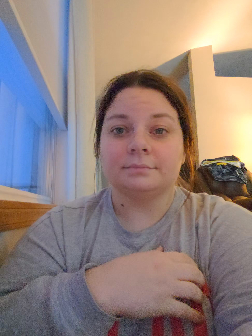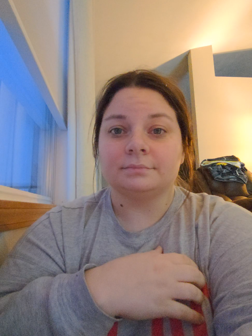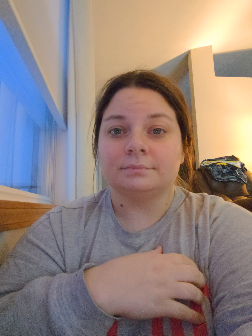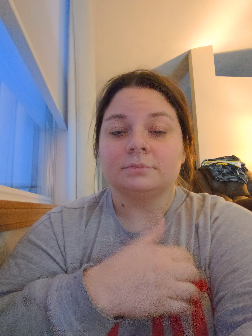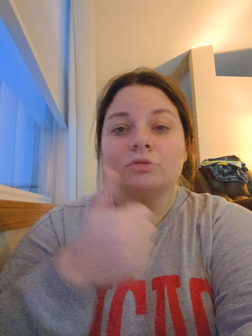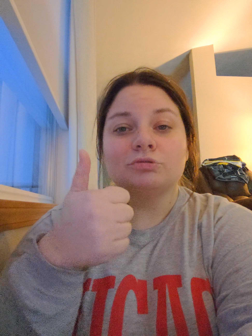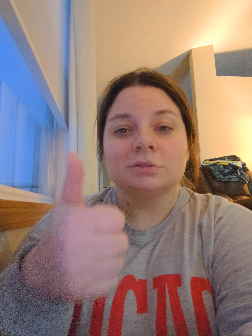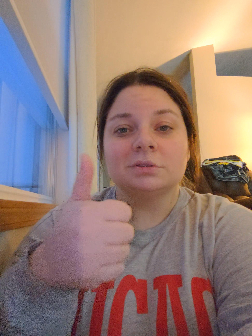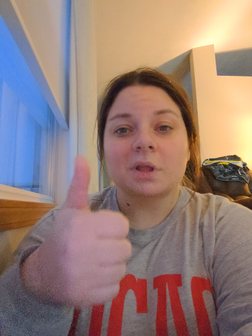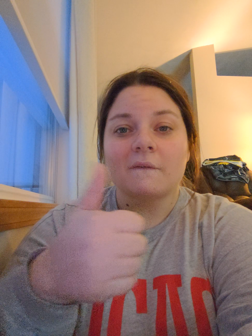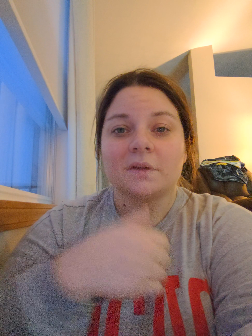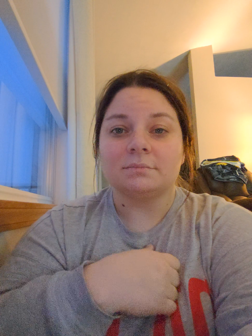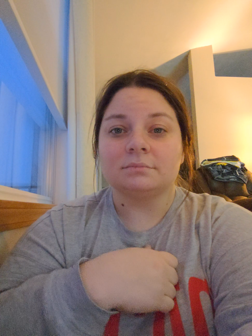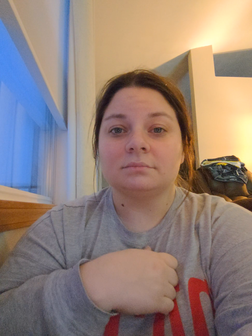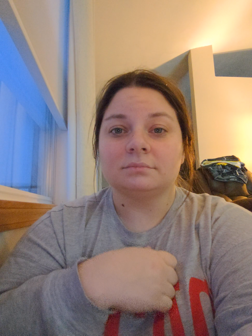yourself